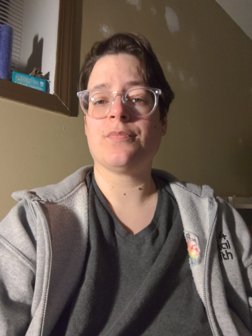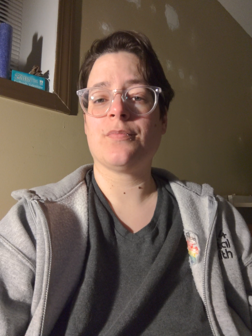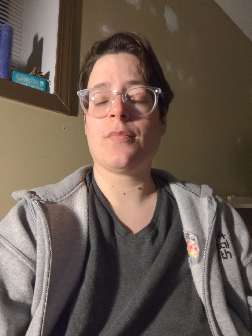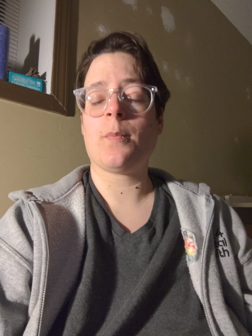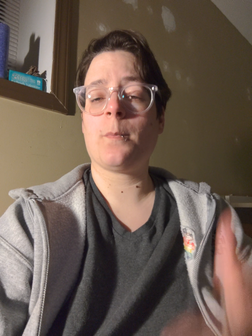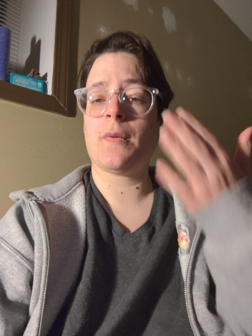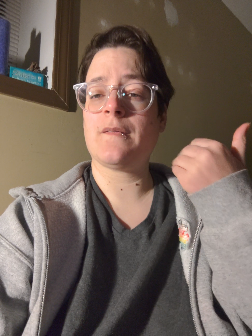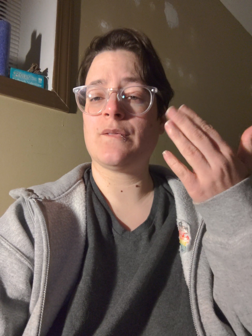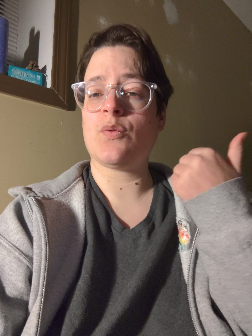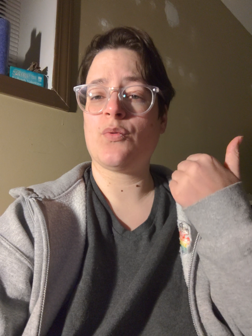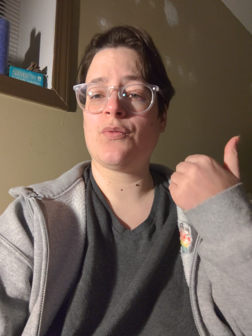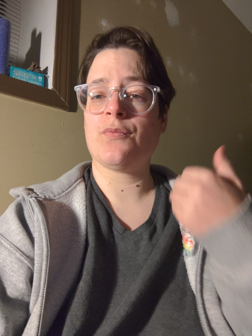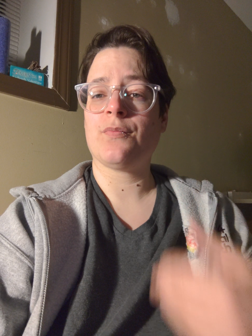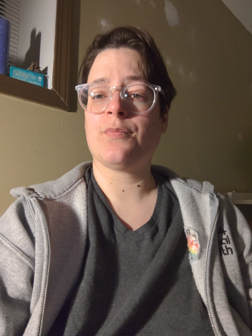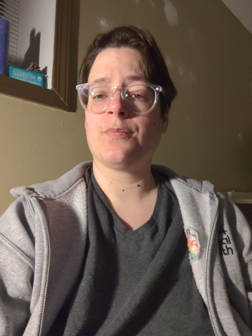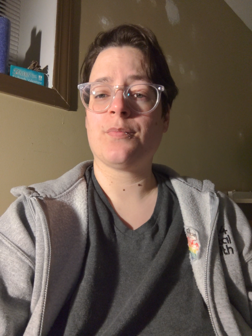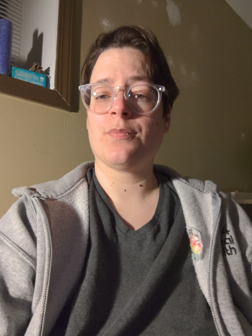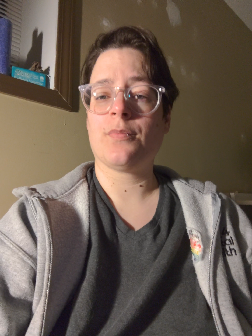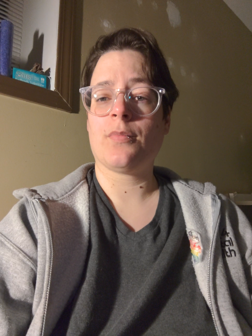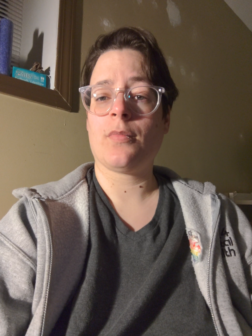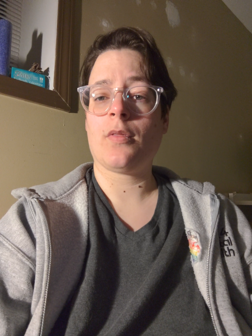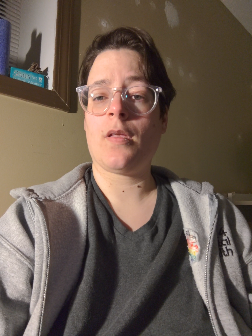before